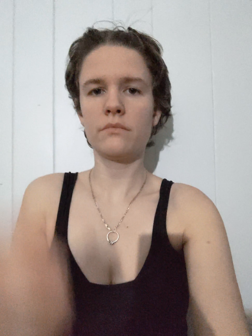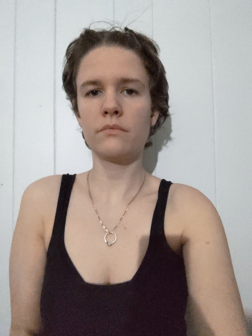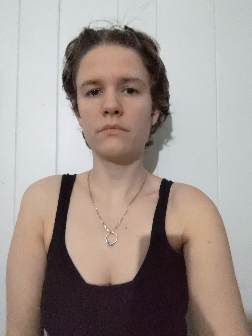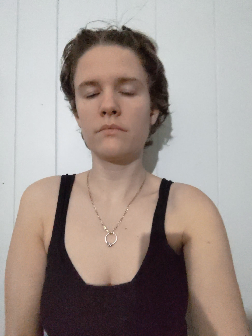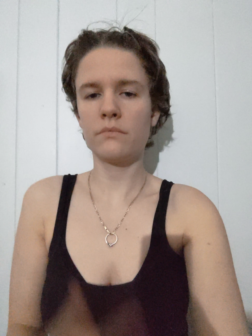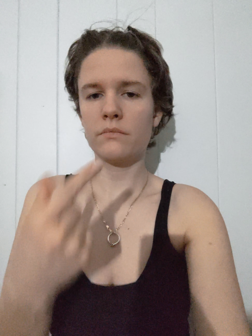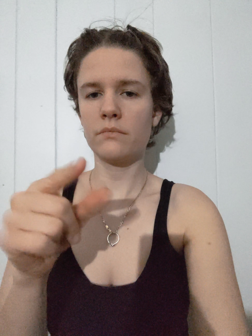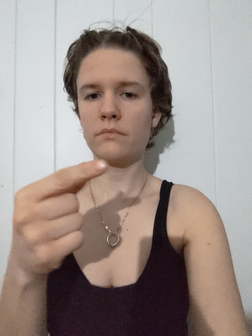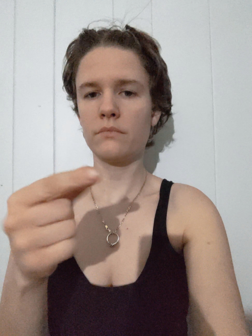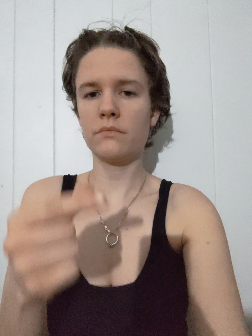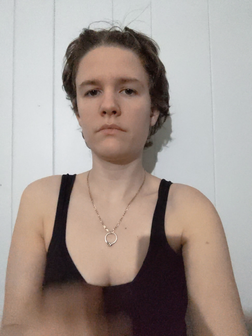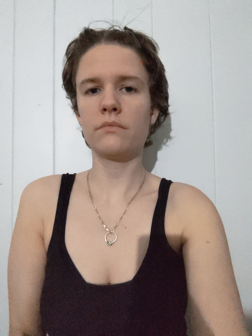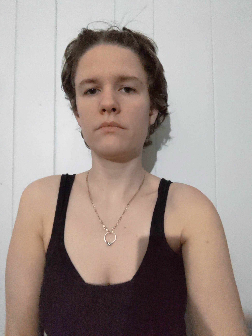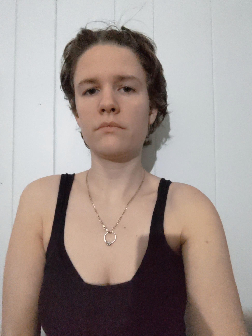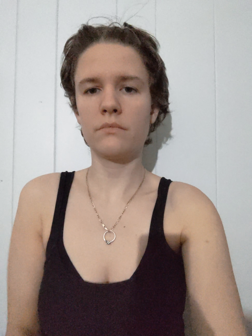green